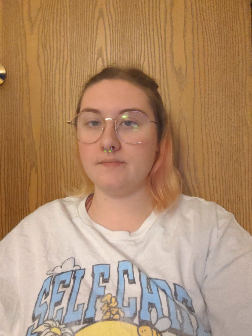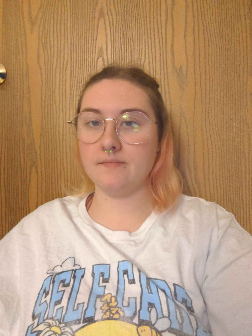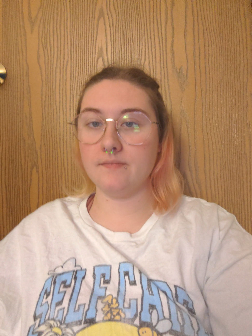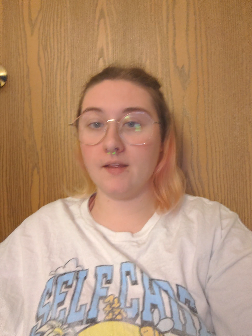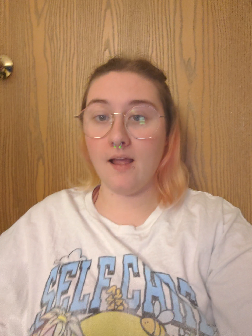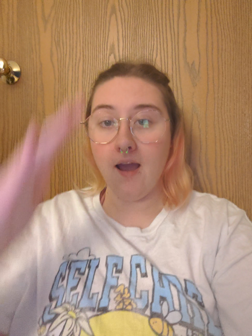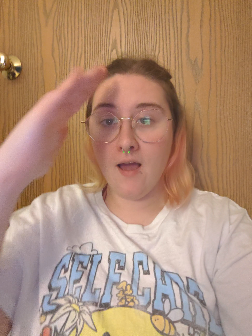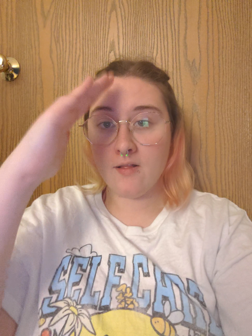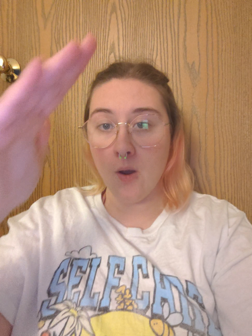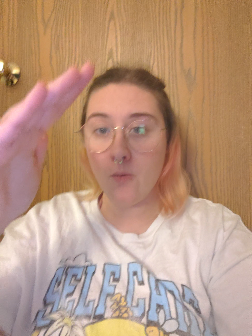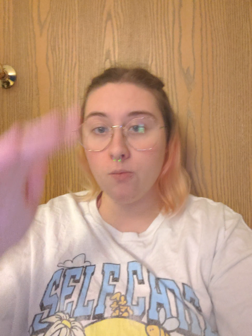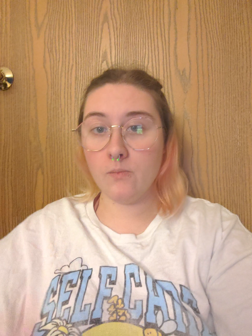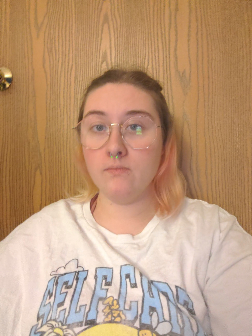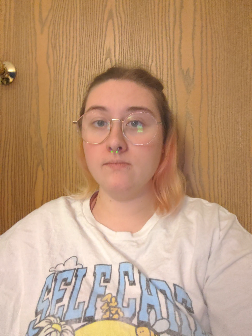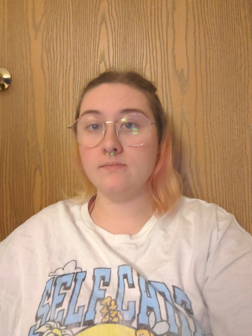hello